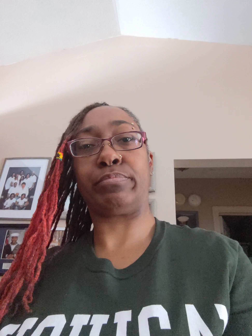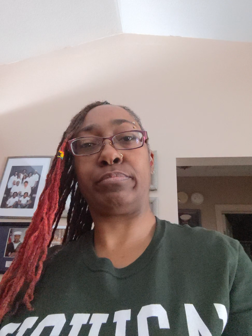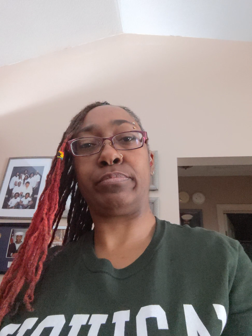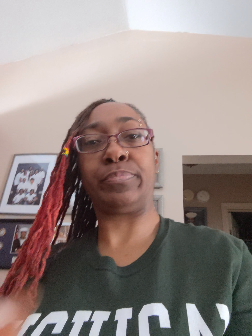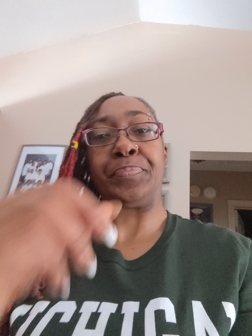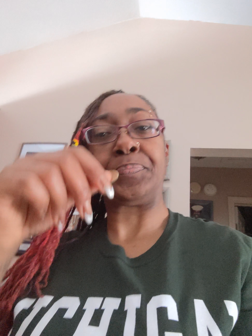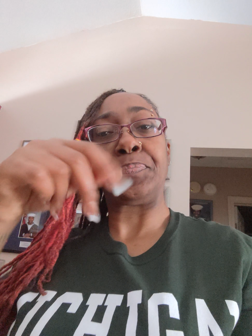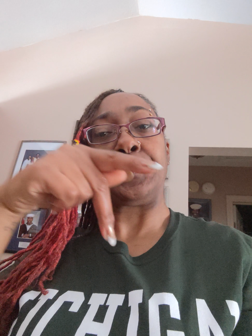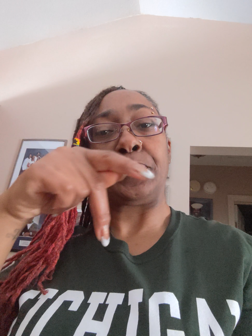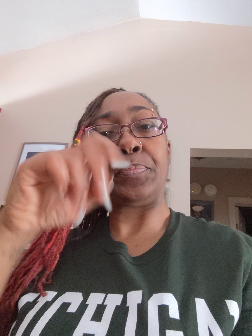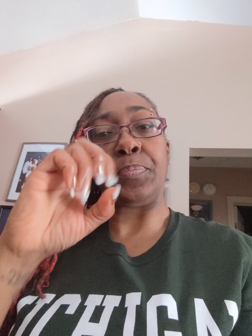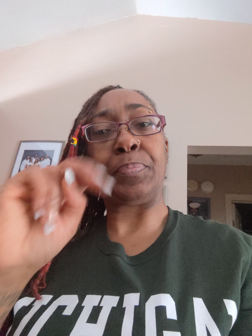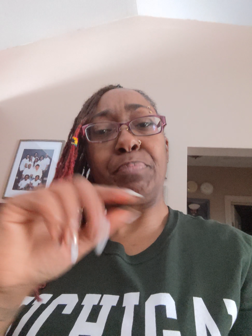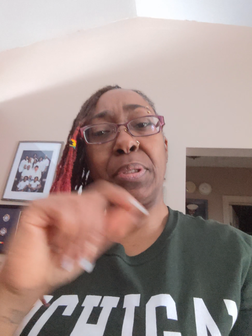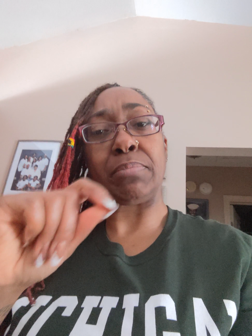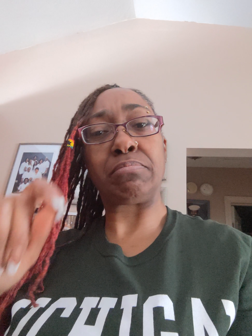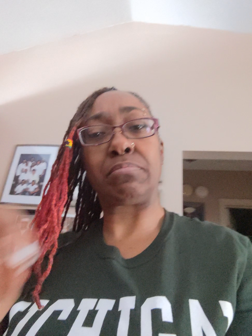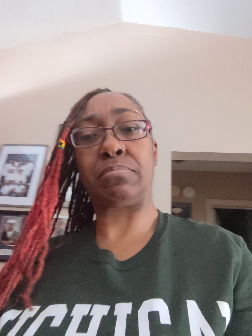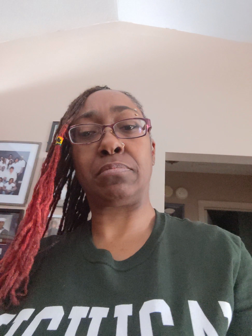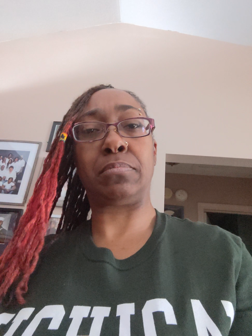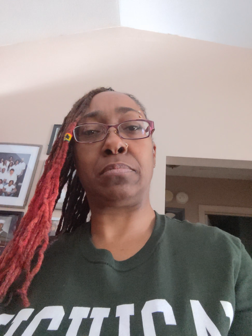pen